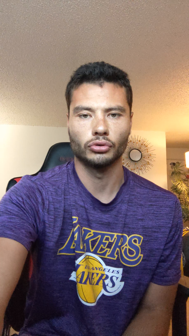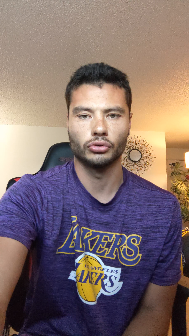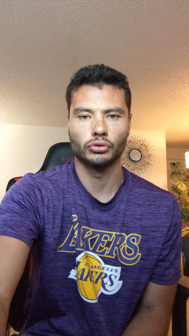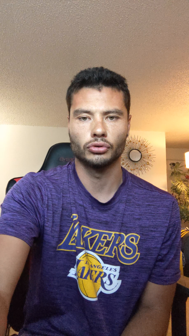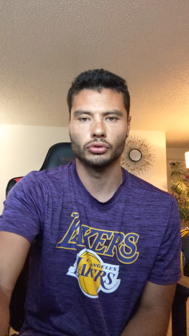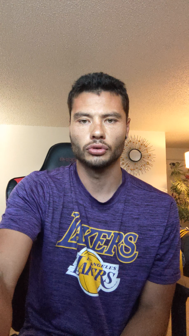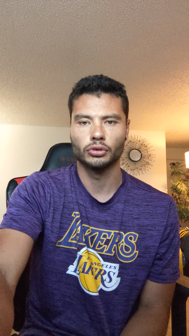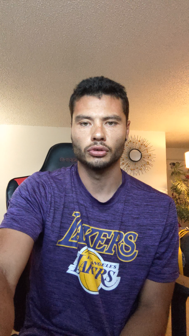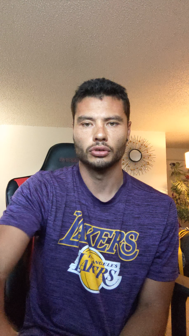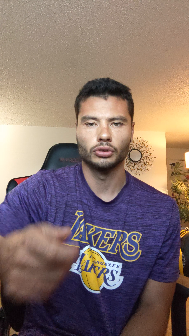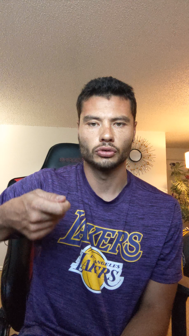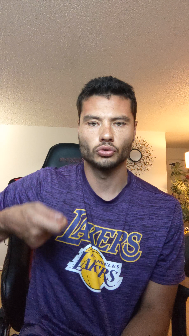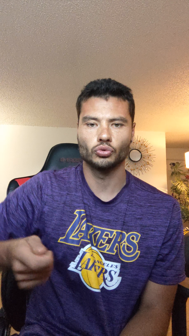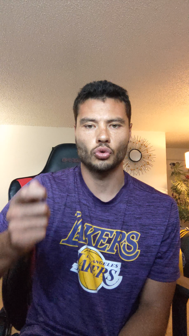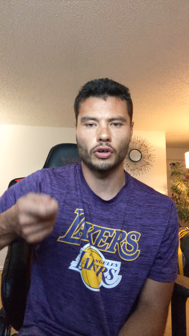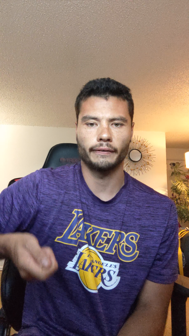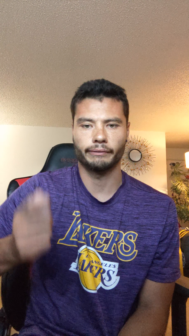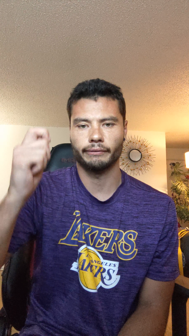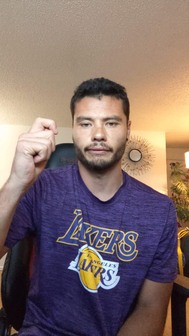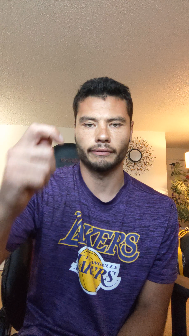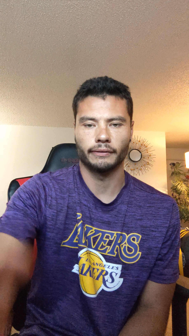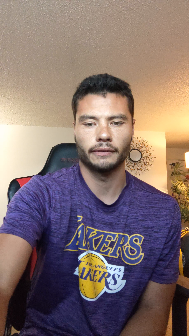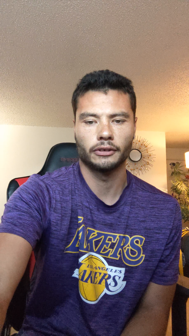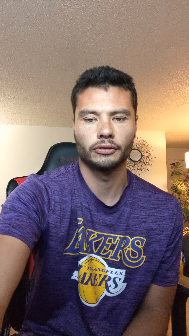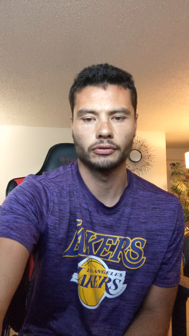shovel